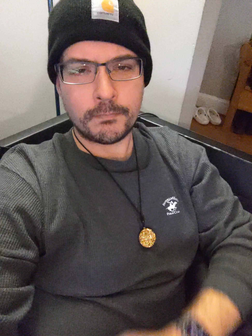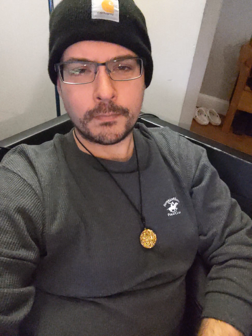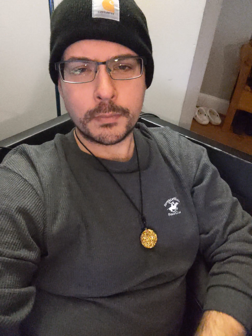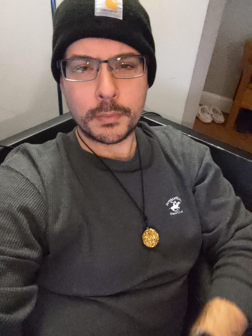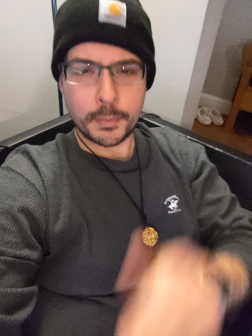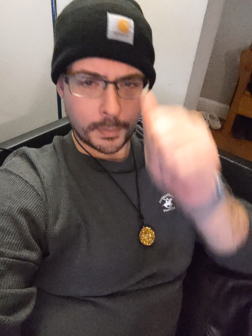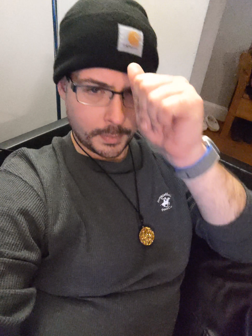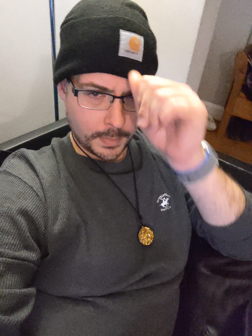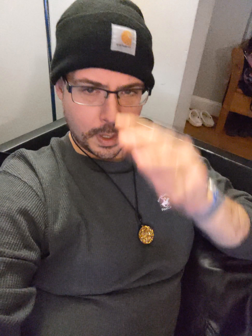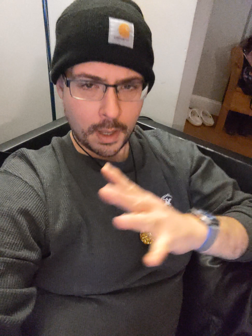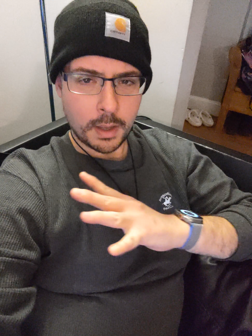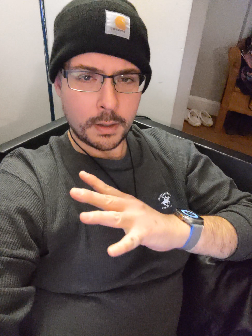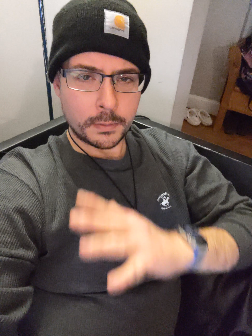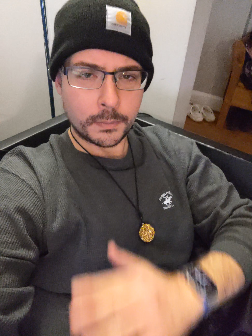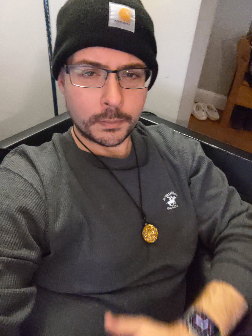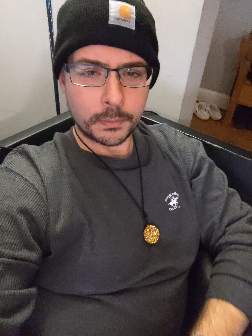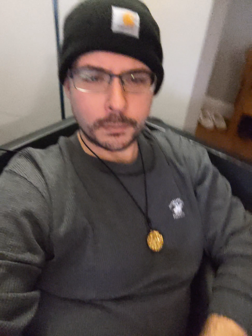man